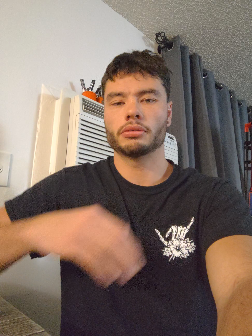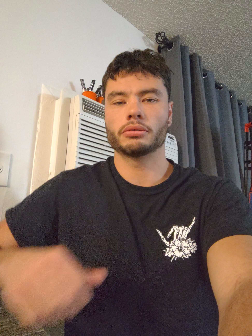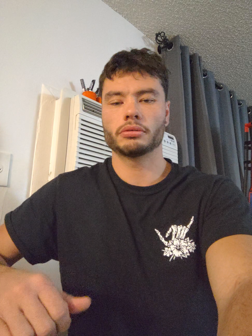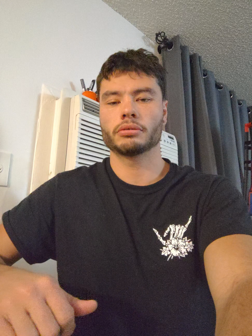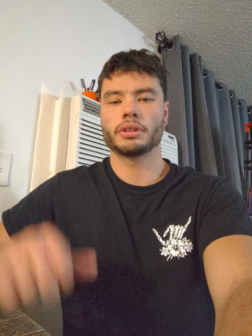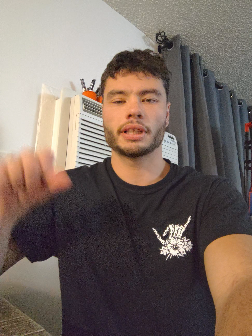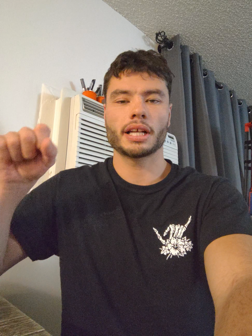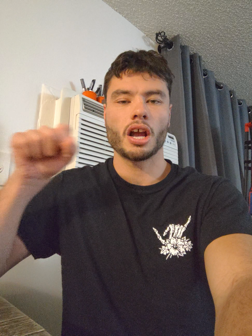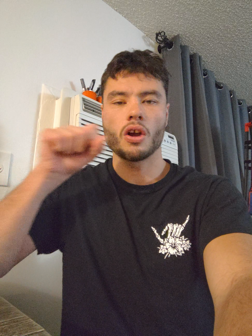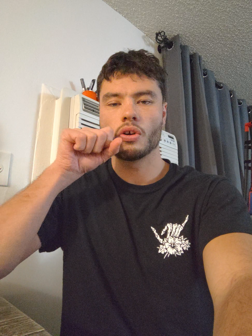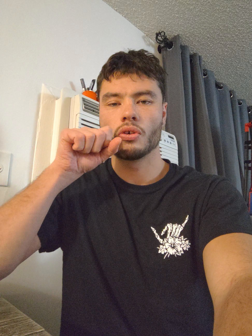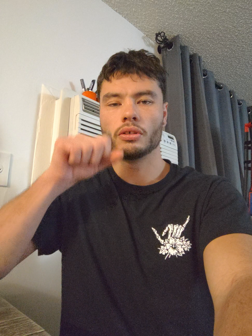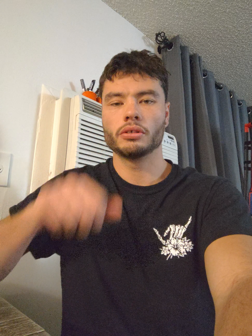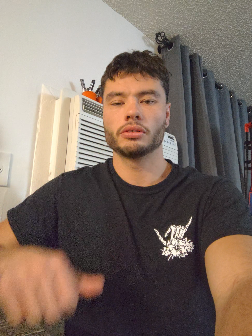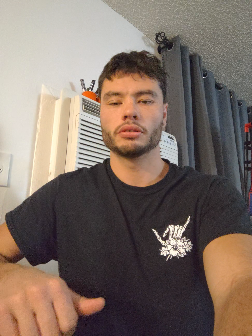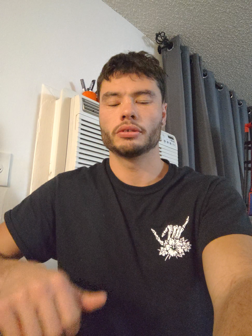carrot